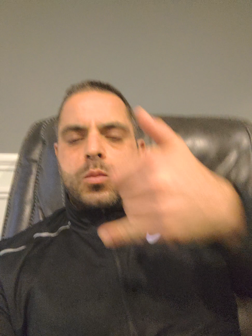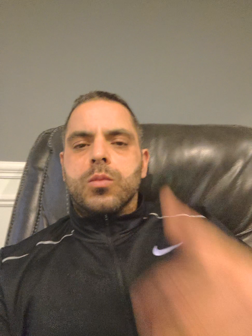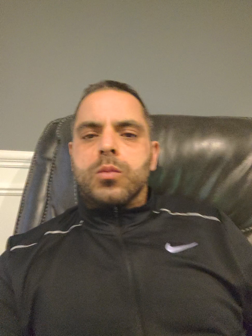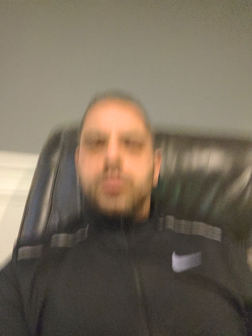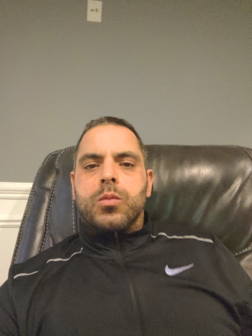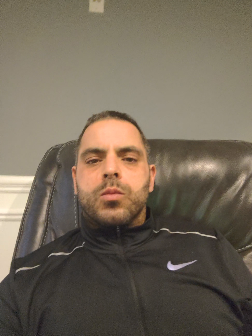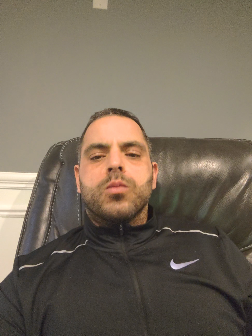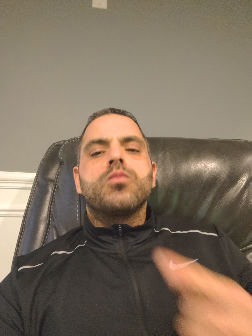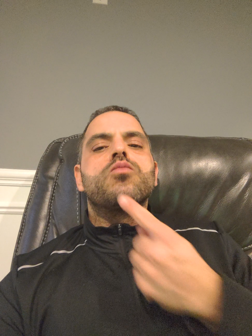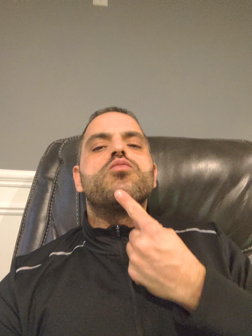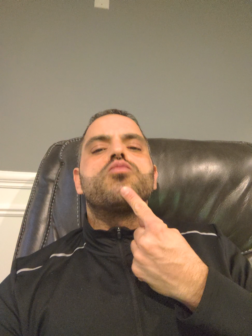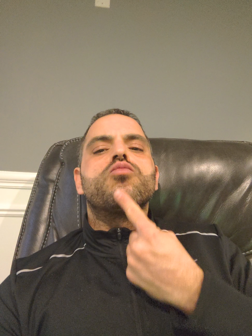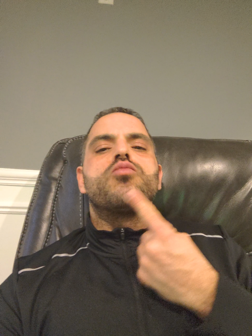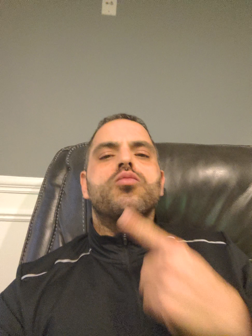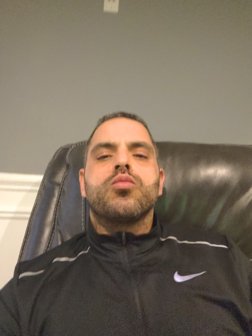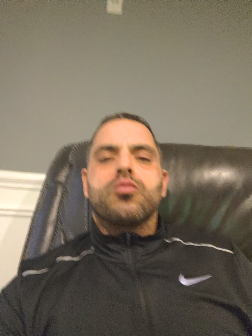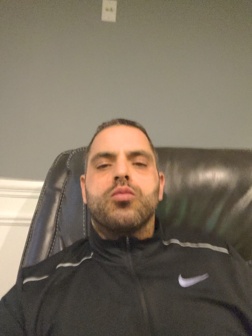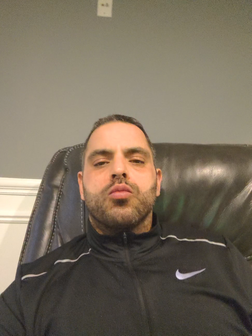chin